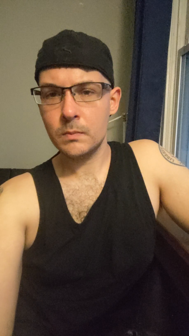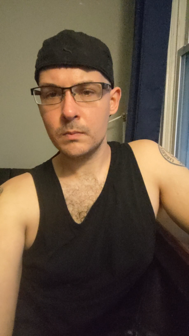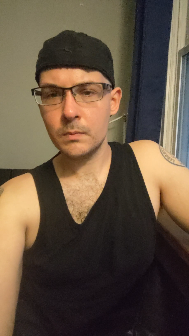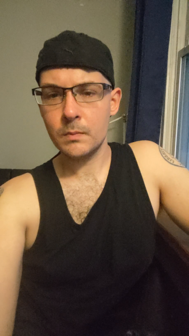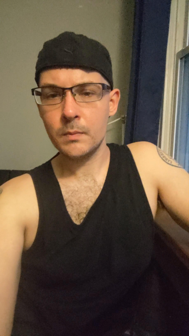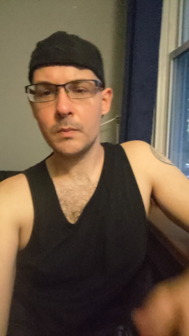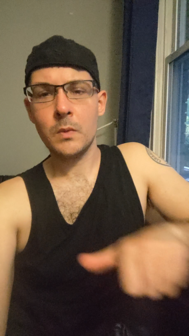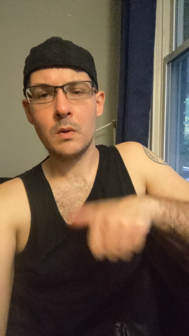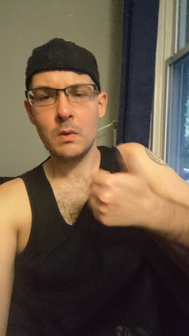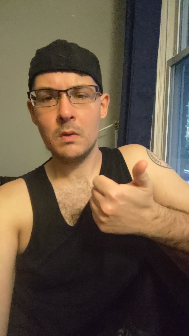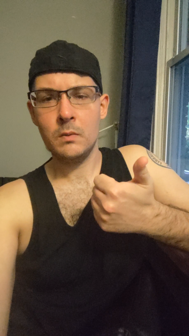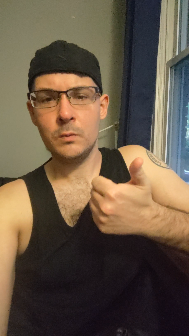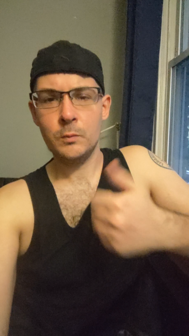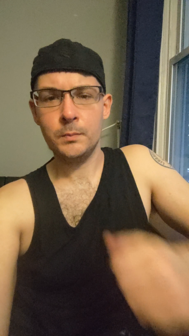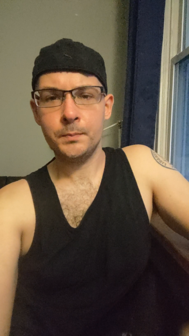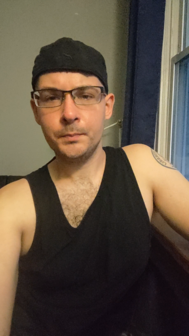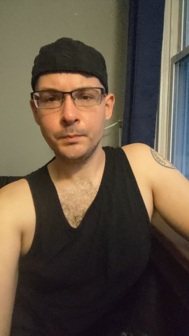other